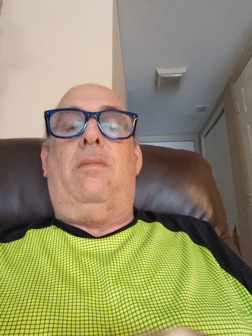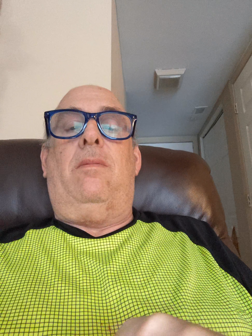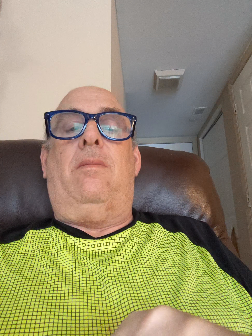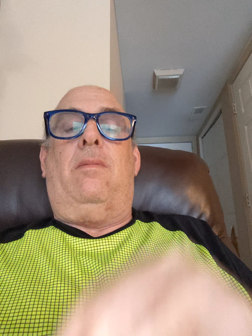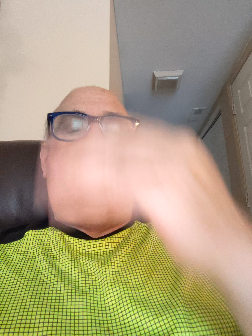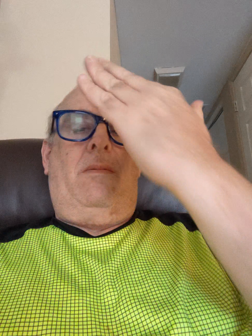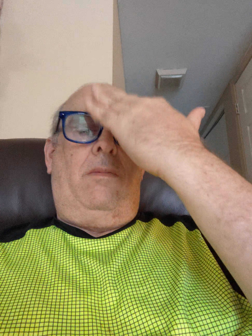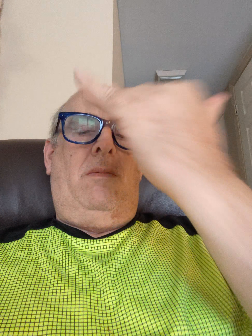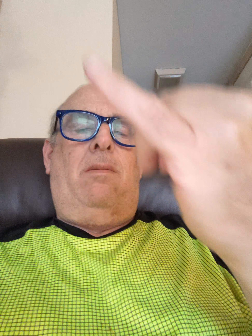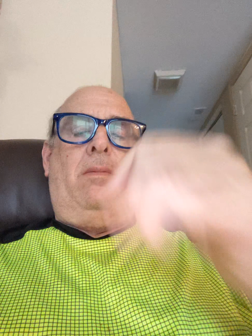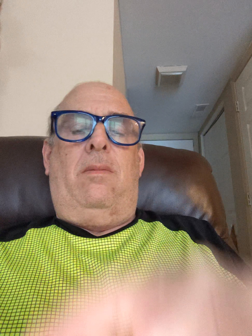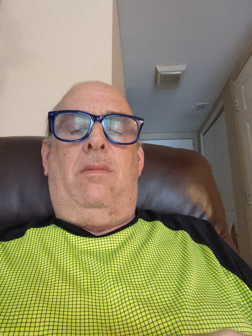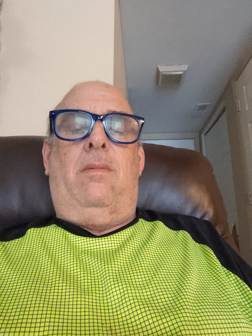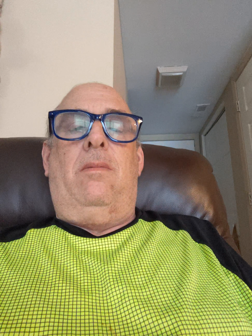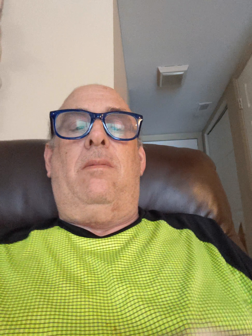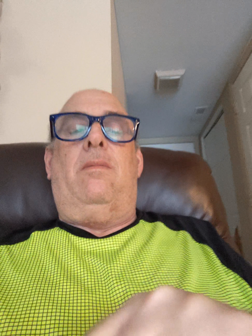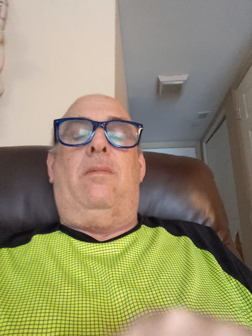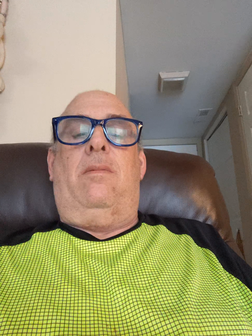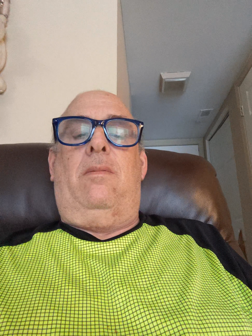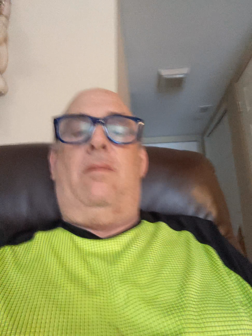why